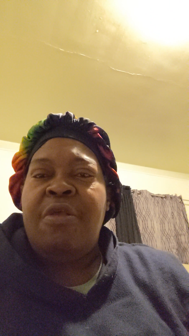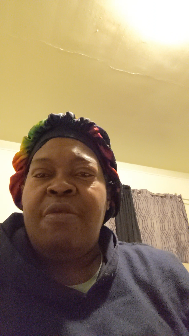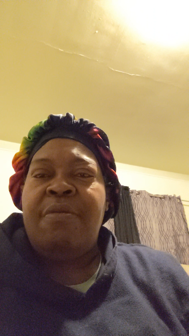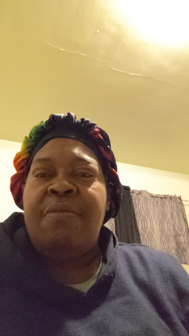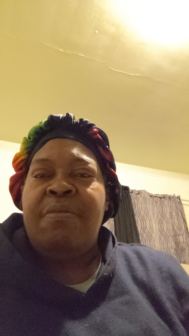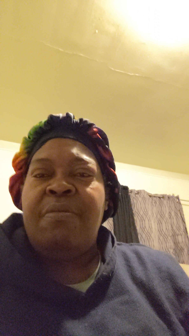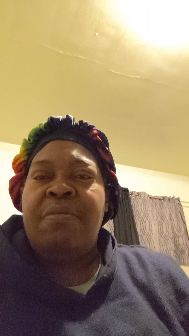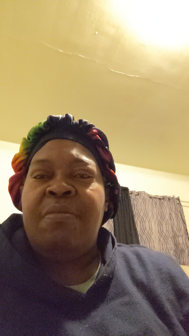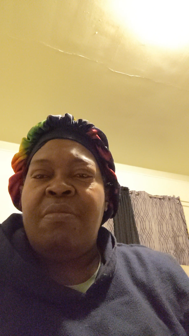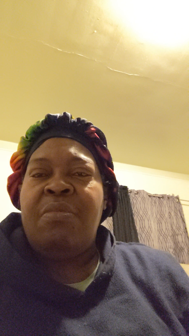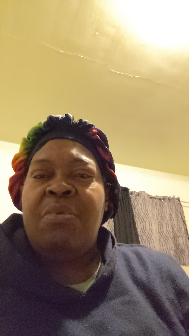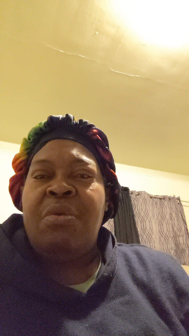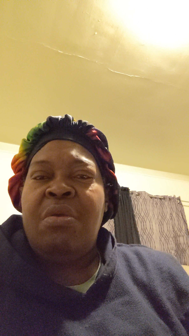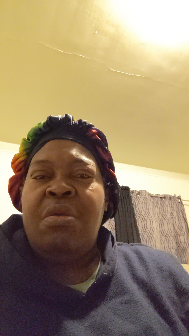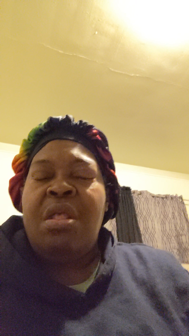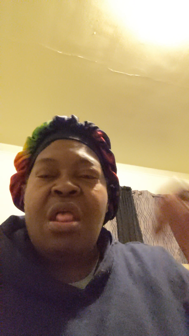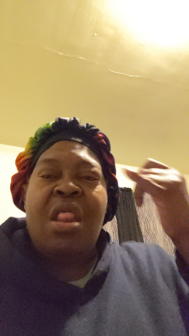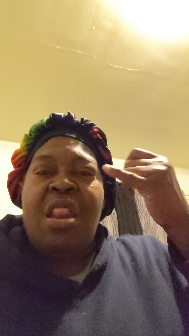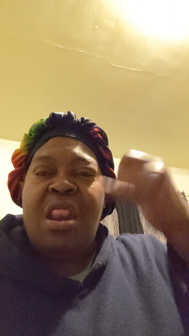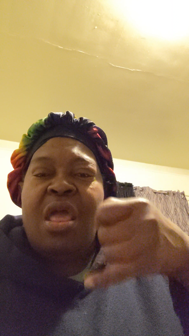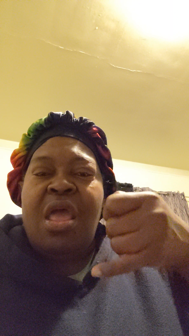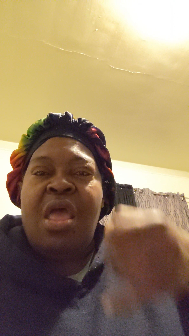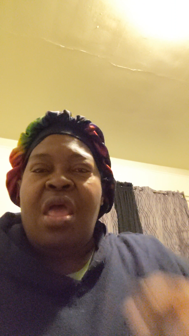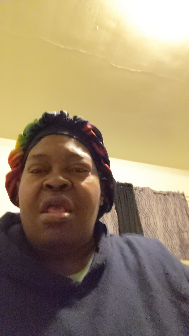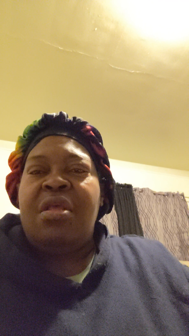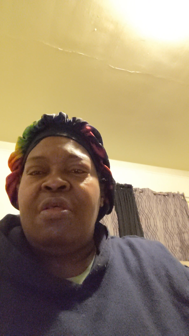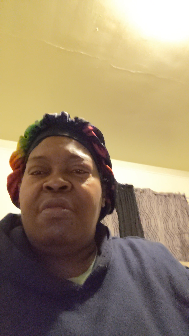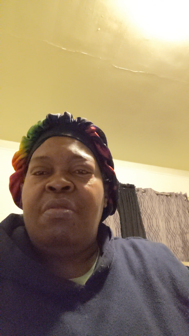last